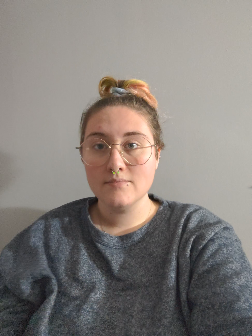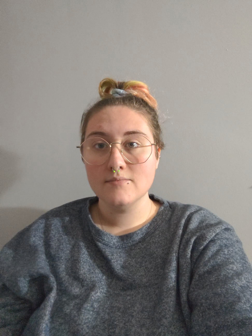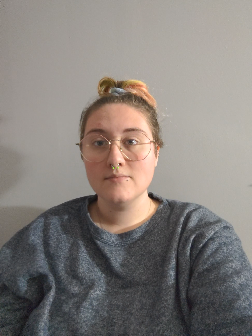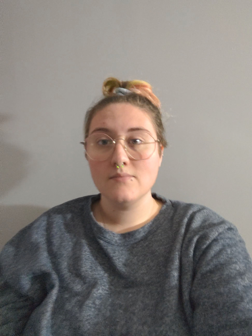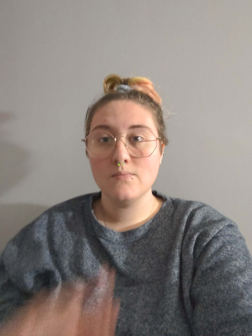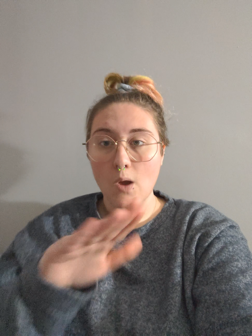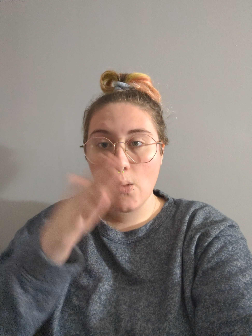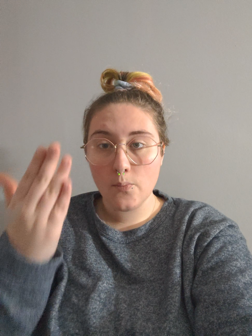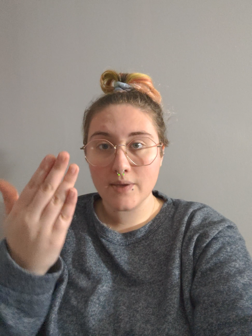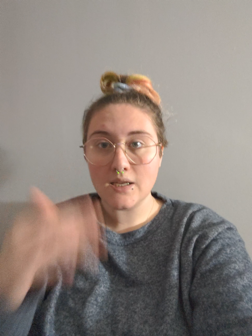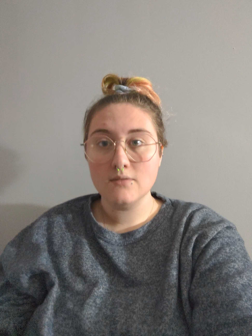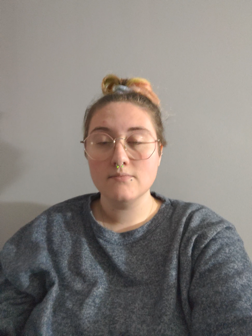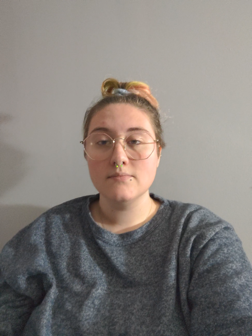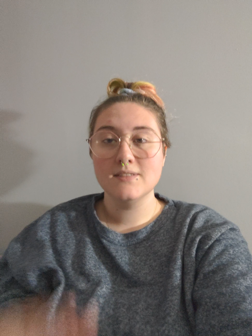open